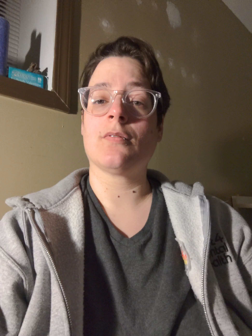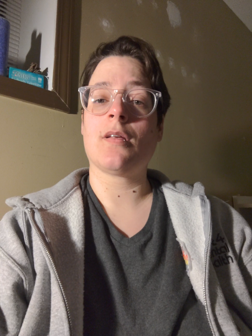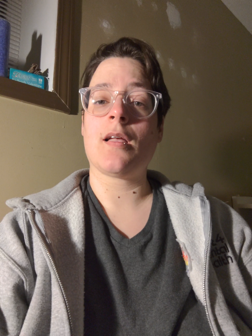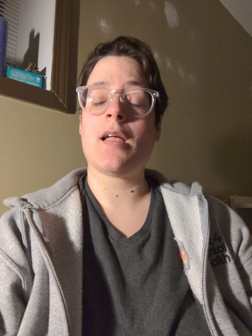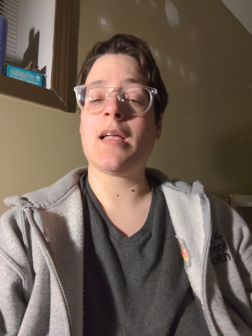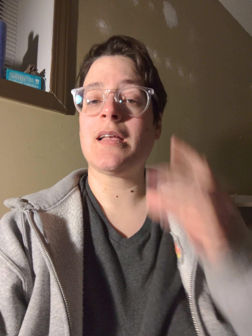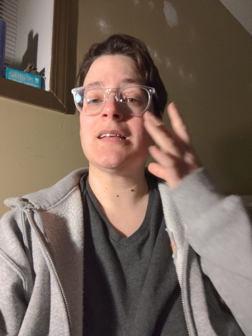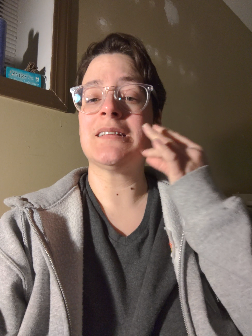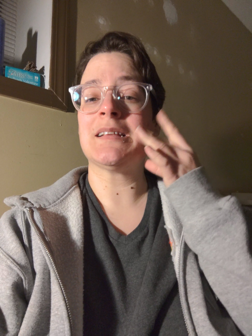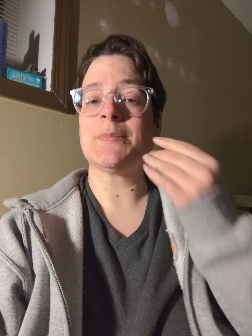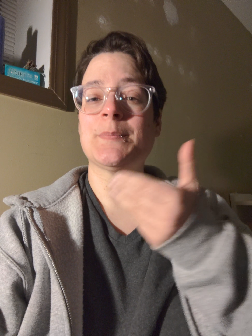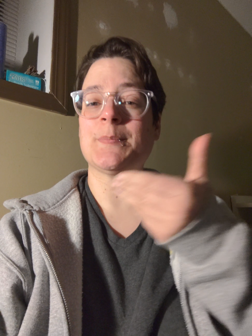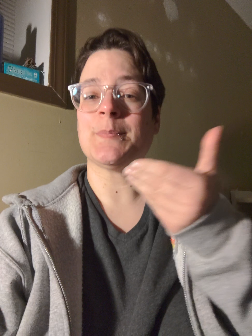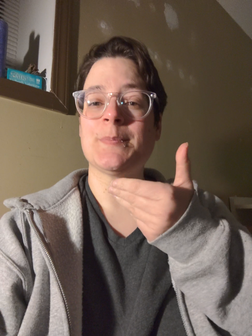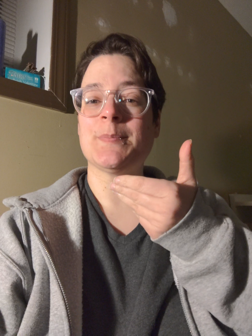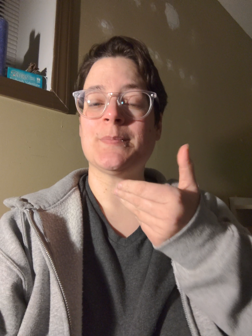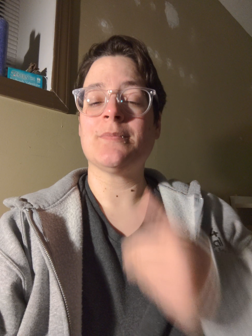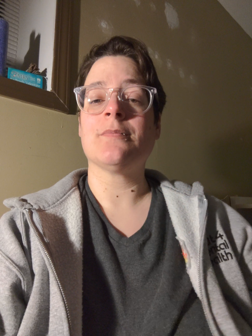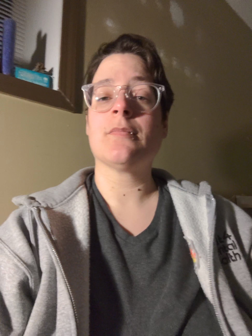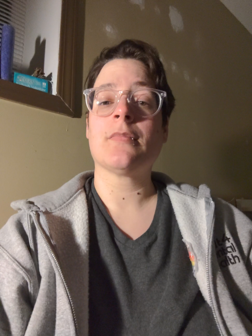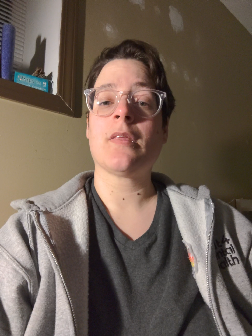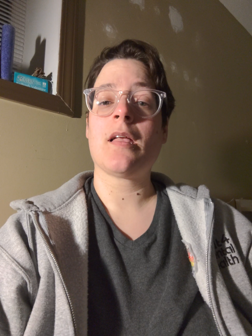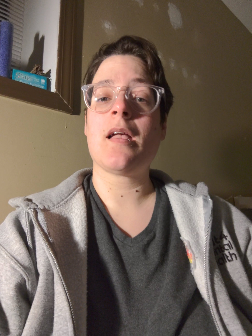kitty